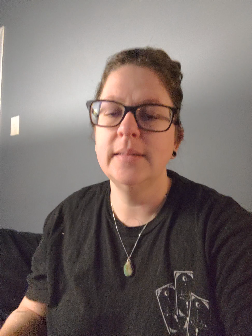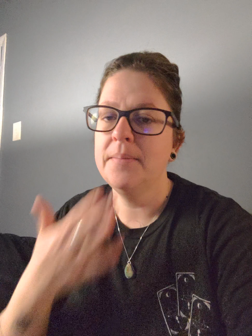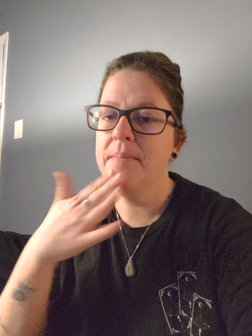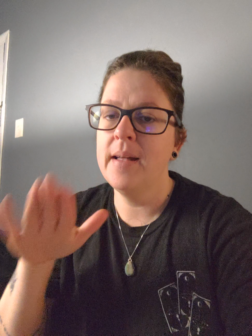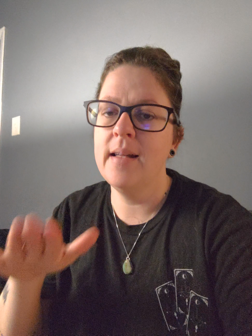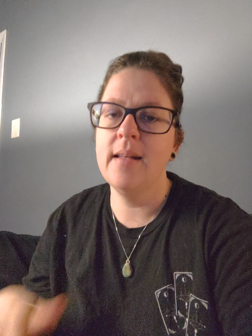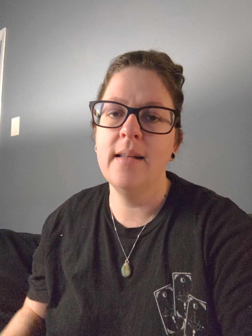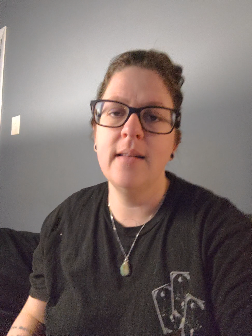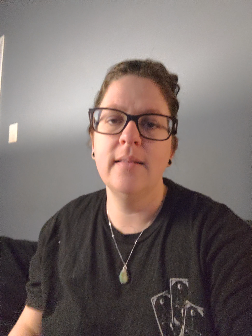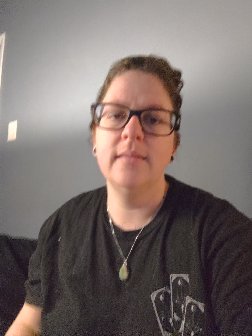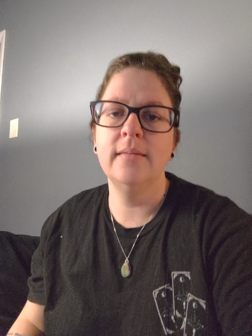bad